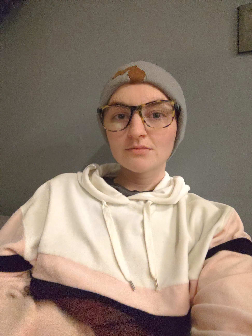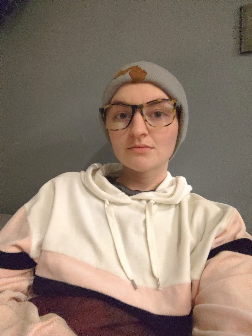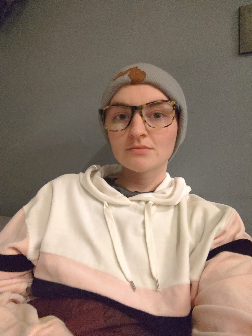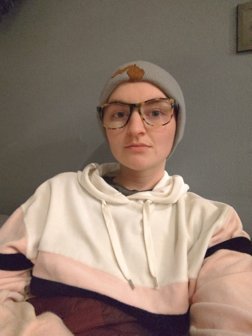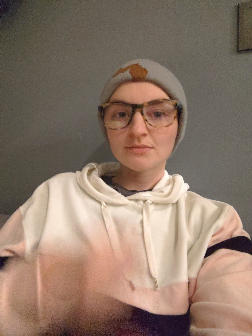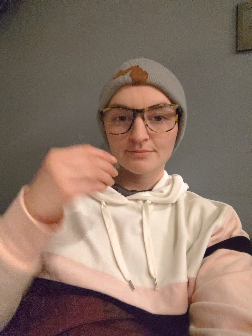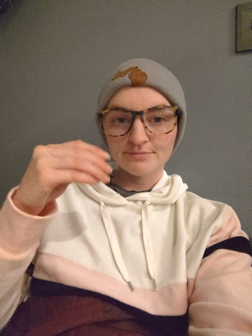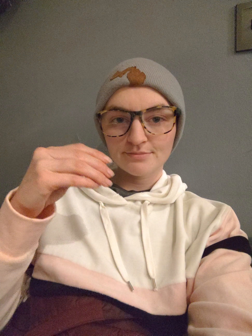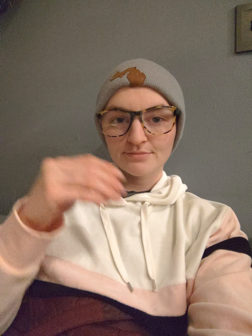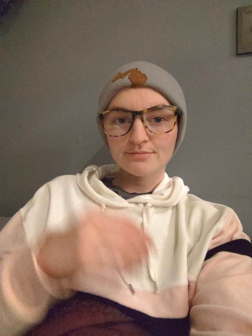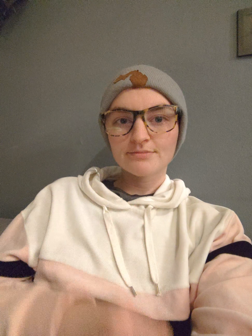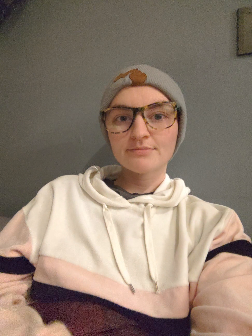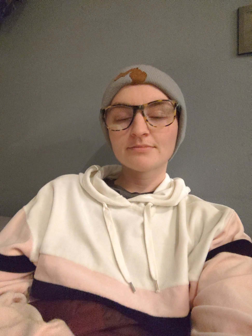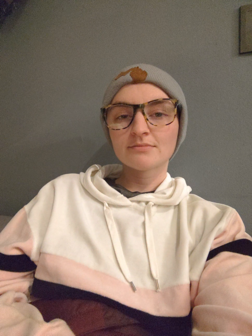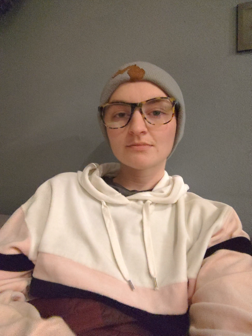store